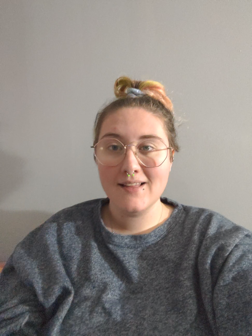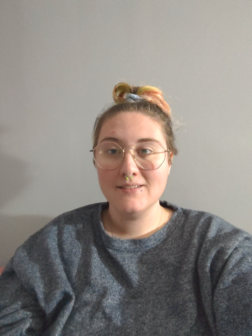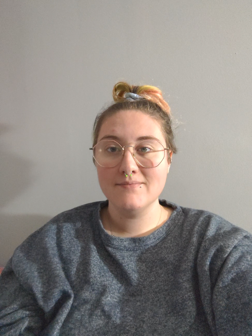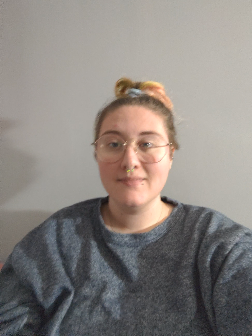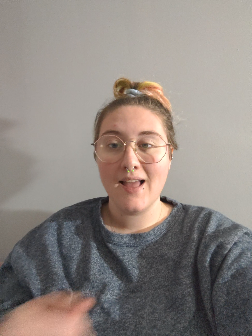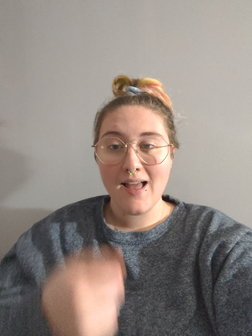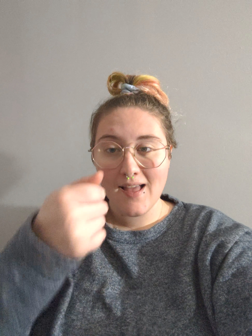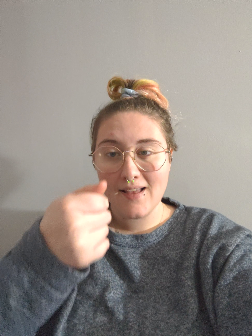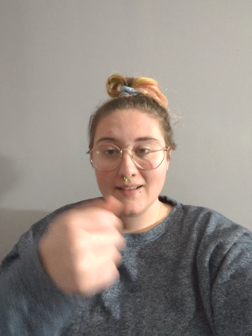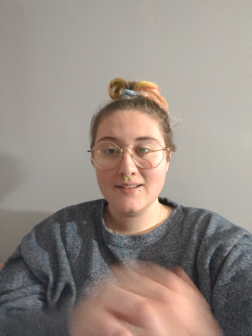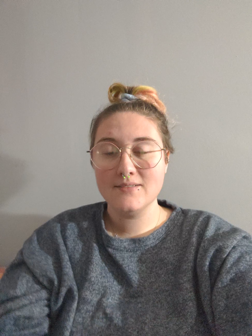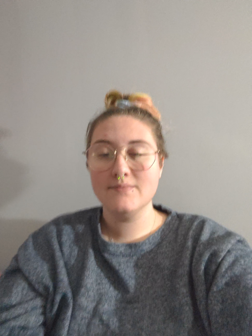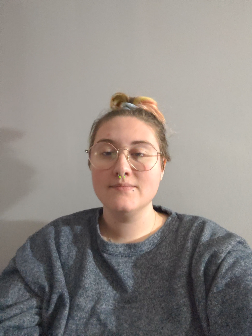hide